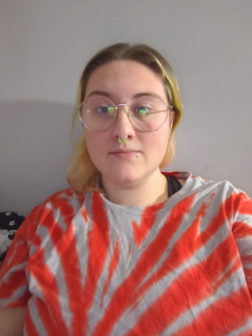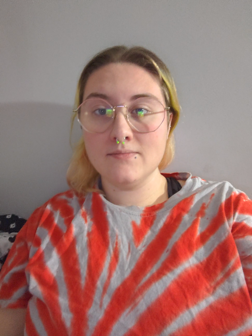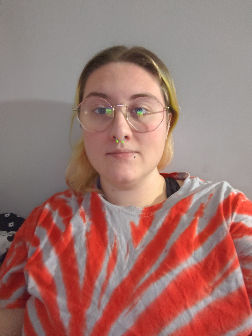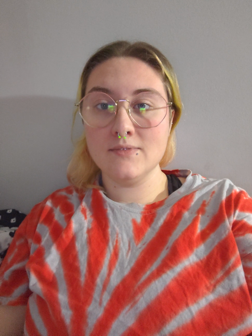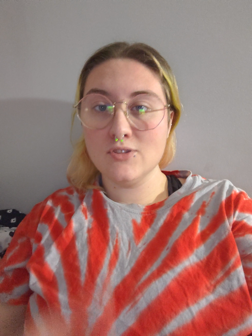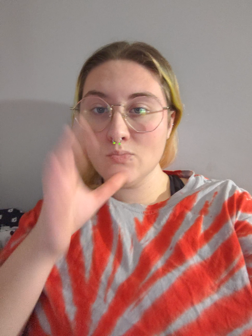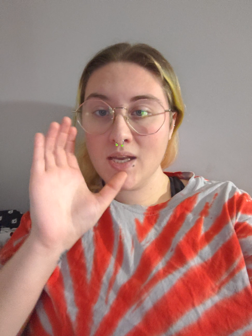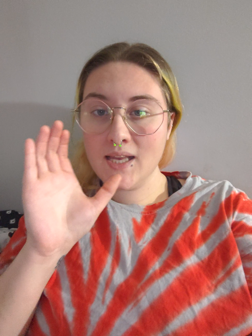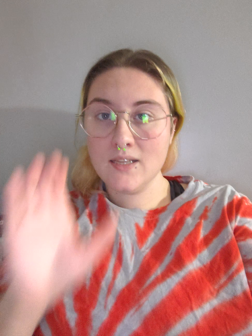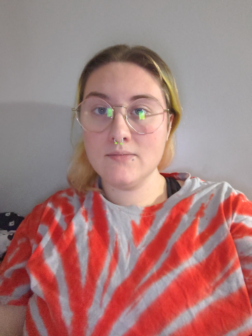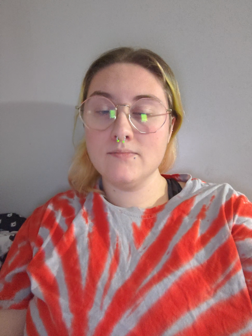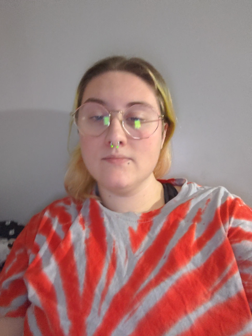drink